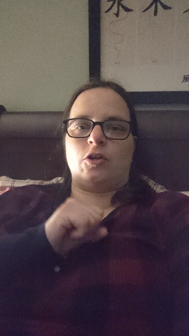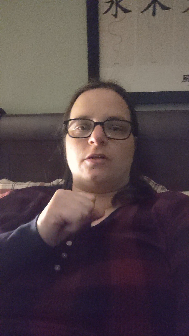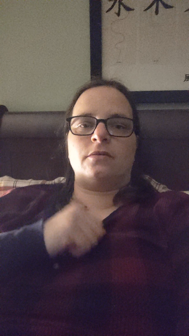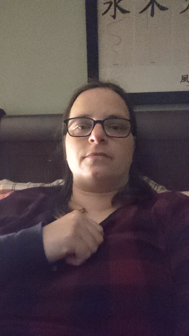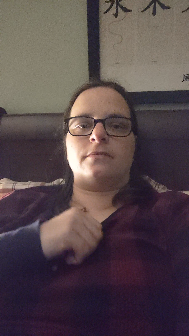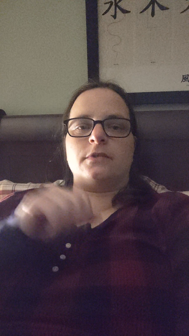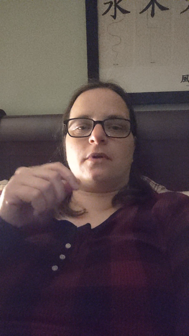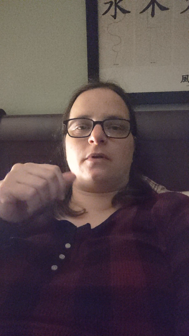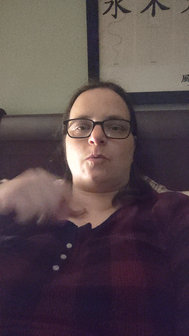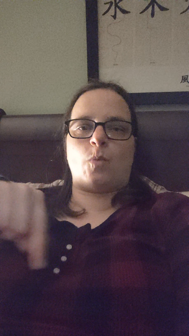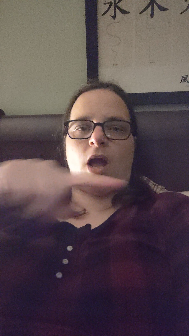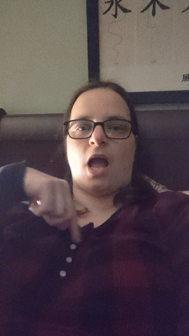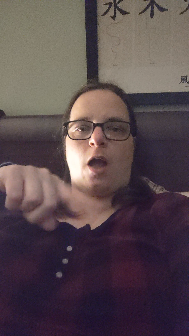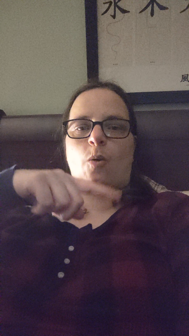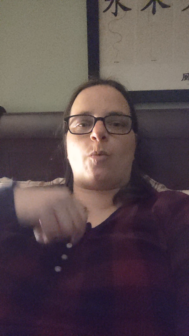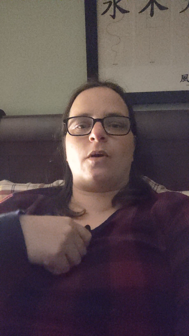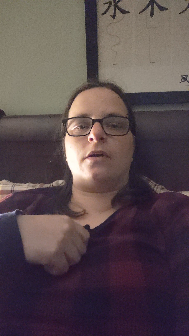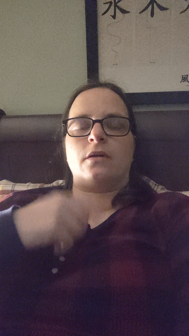around